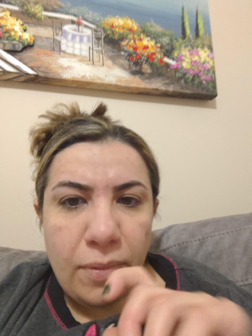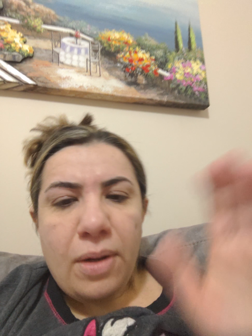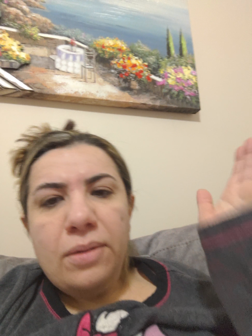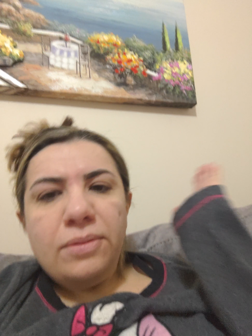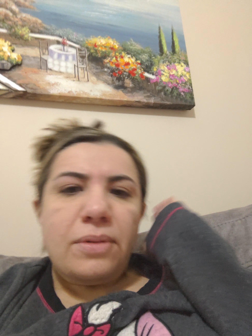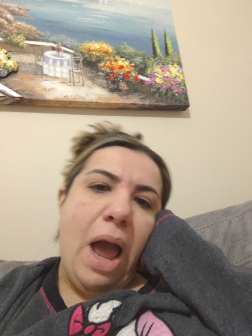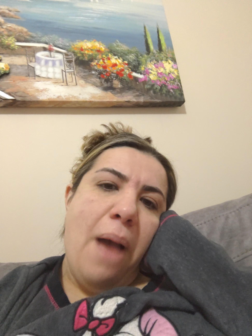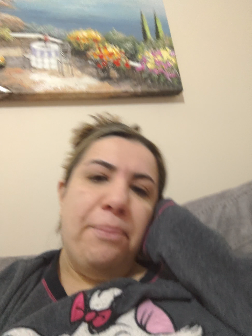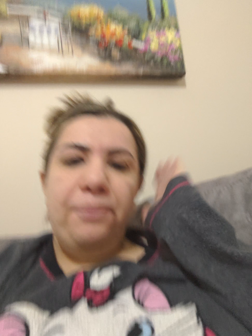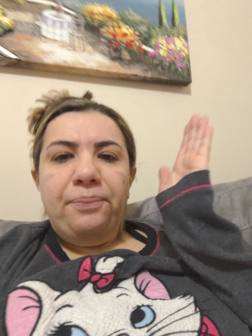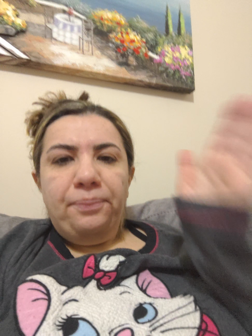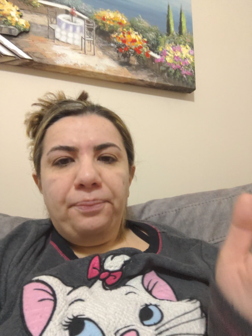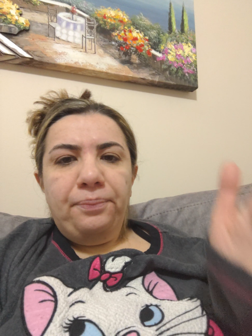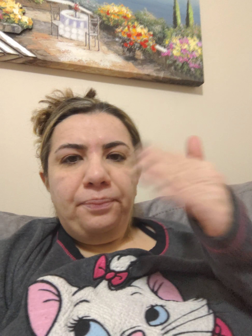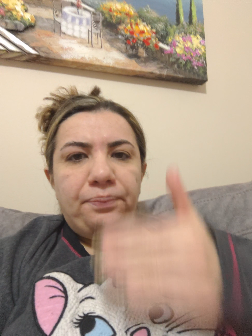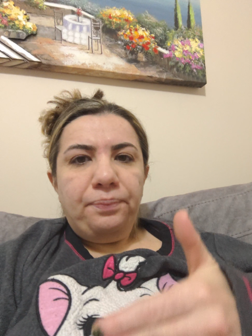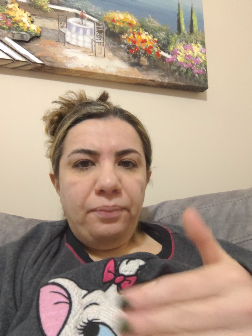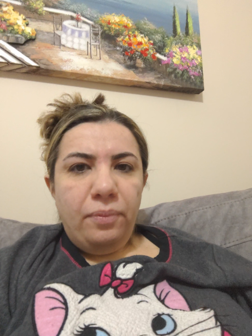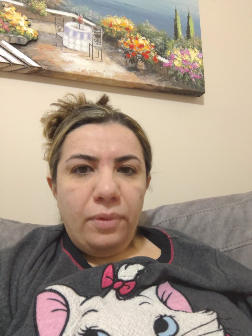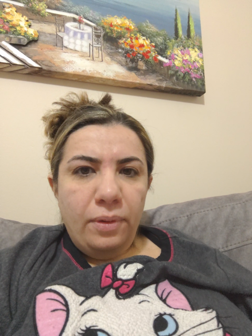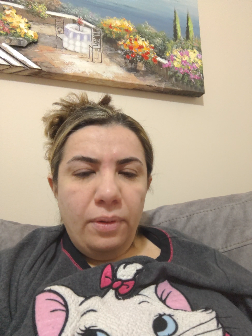bedroom